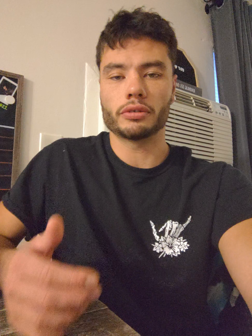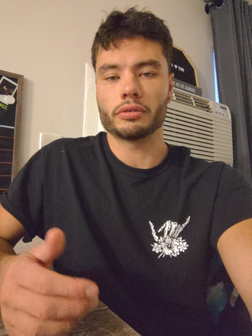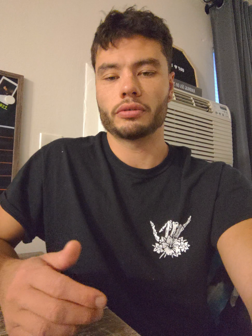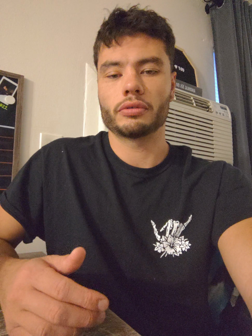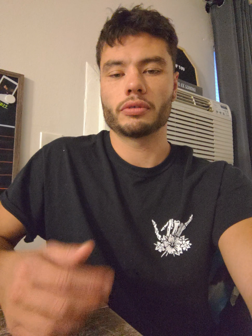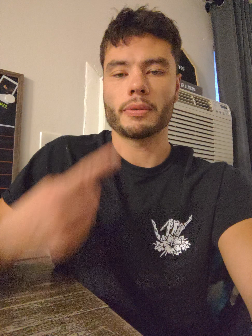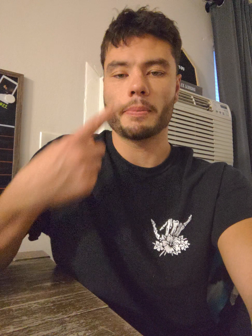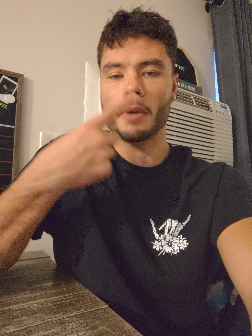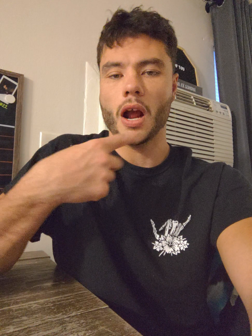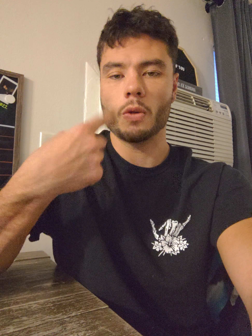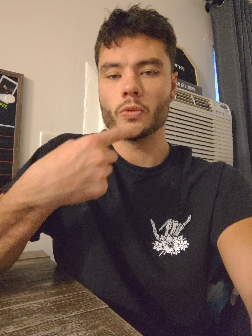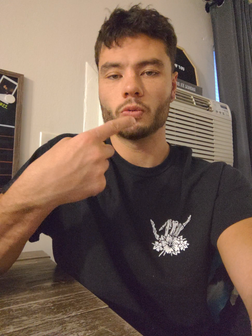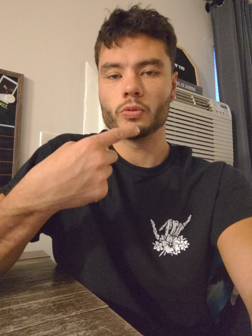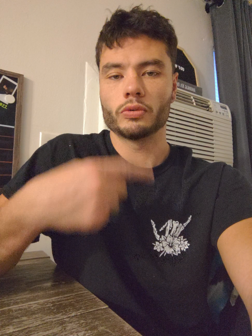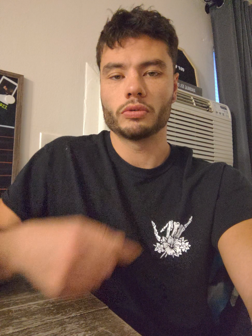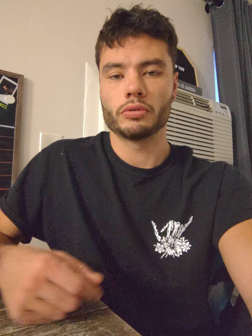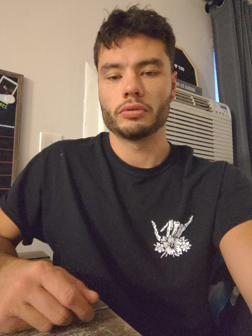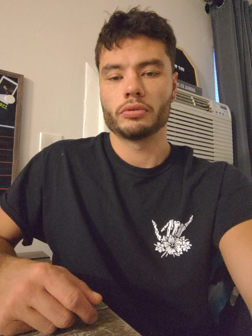mouth